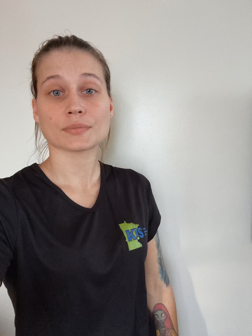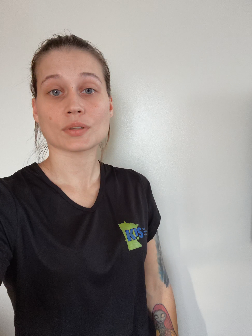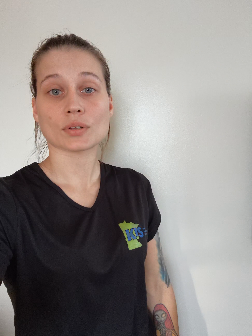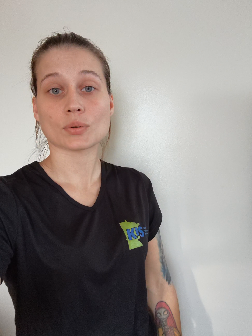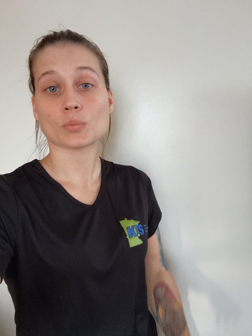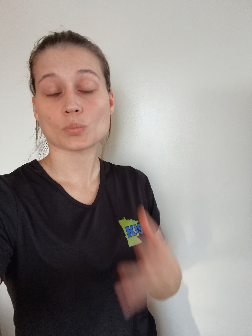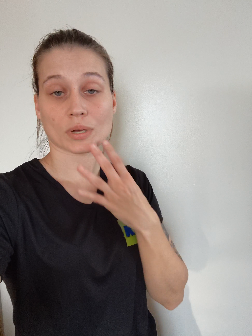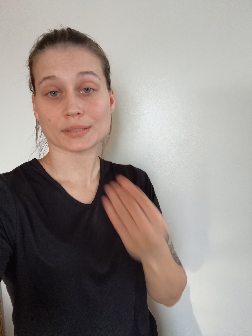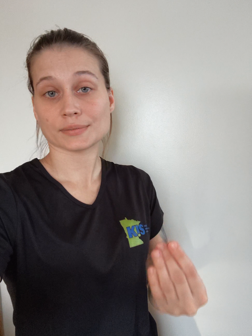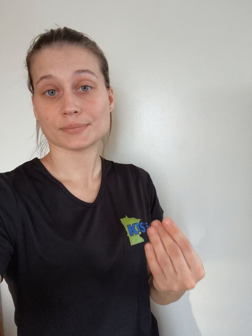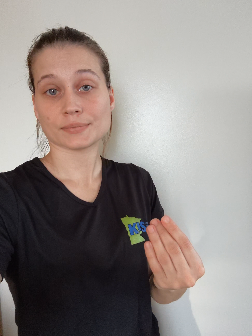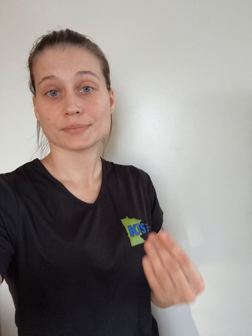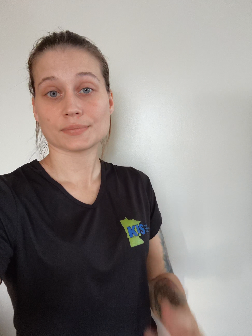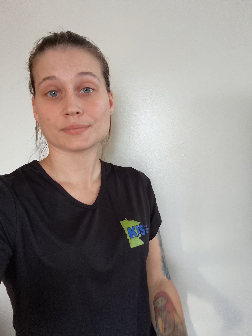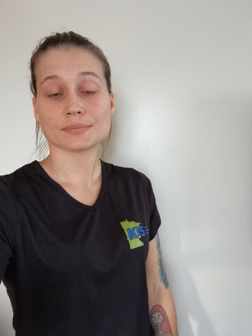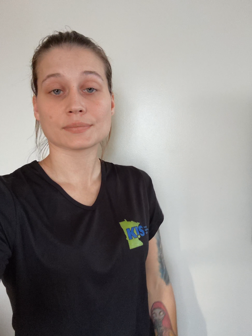wet